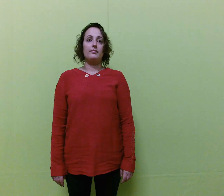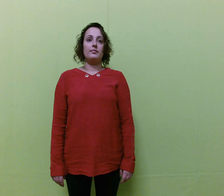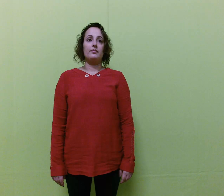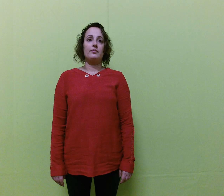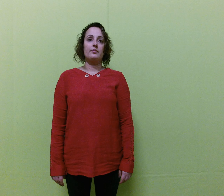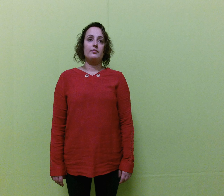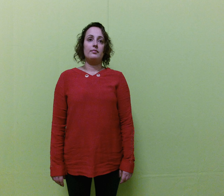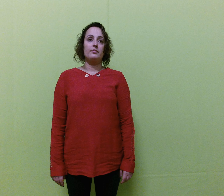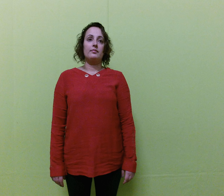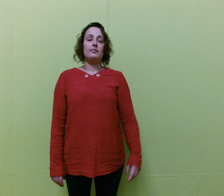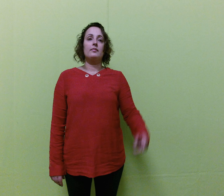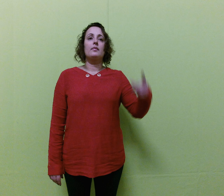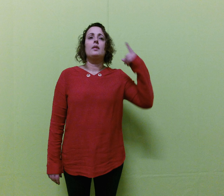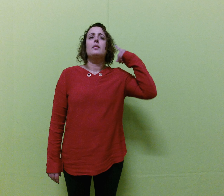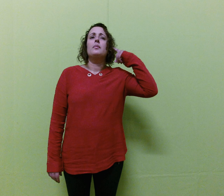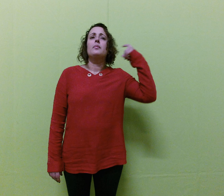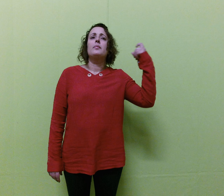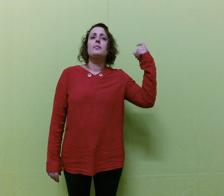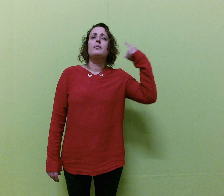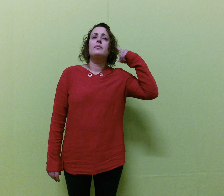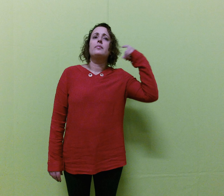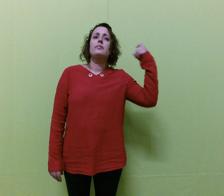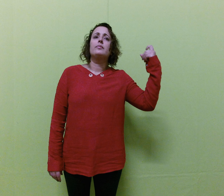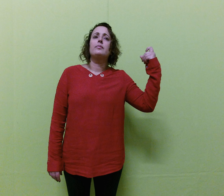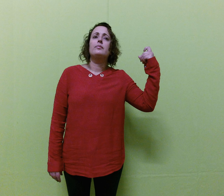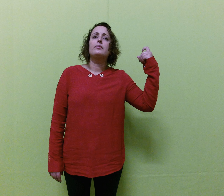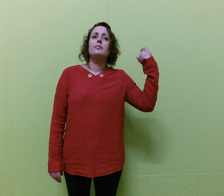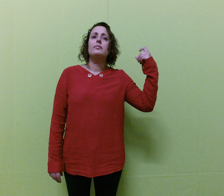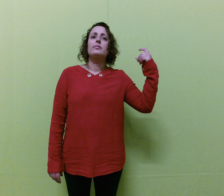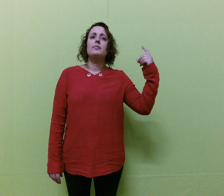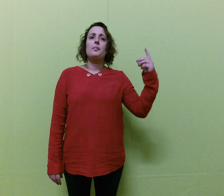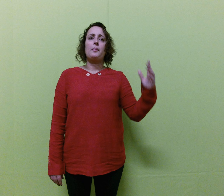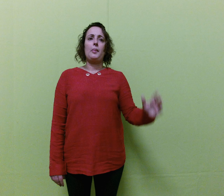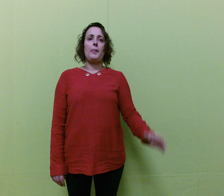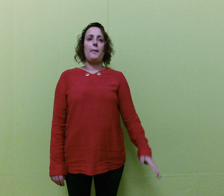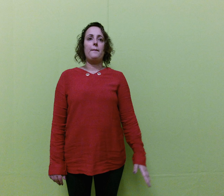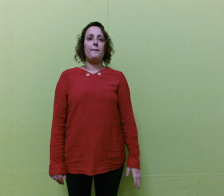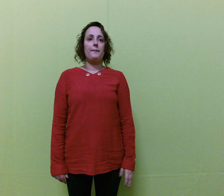barulho